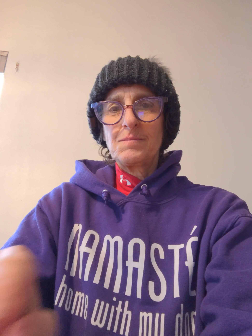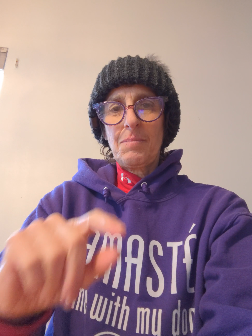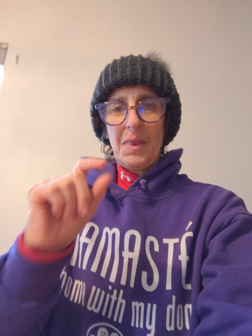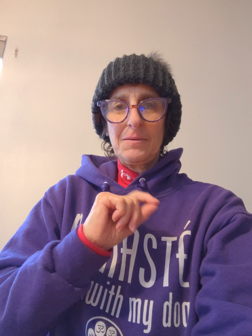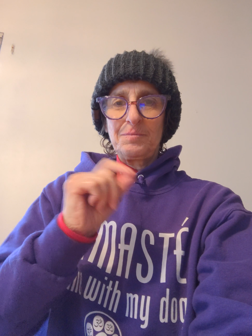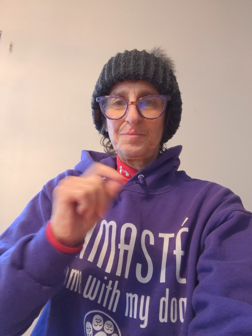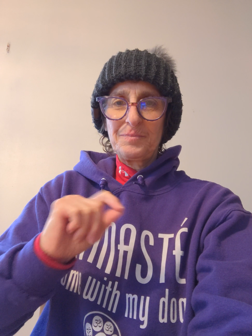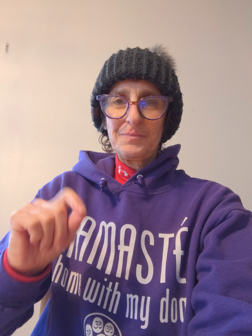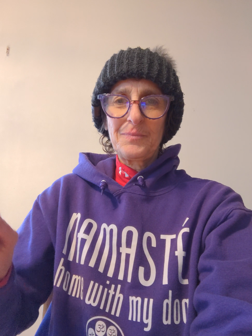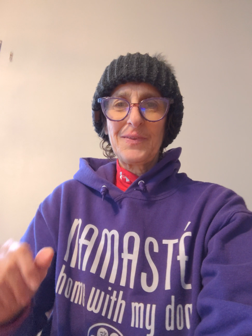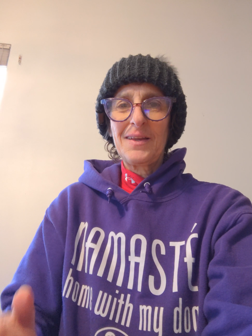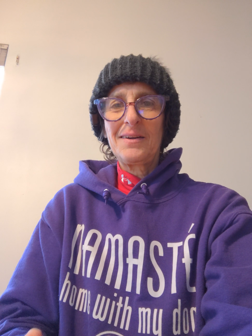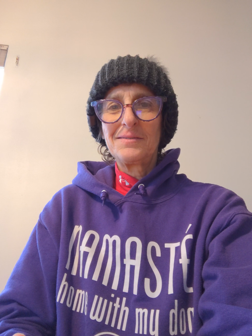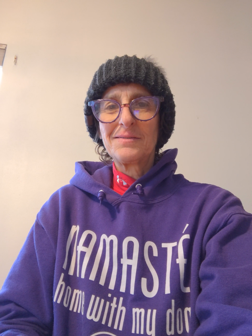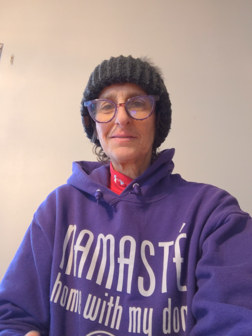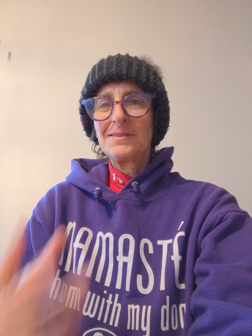pen